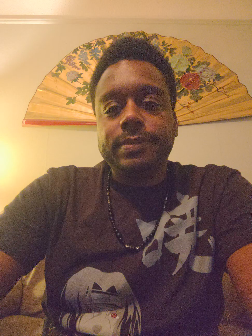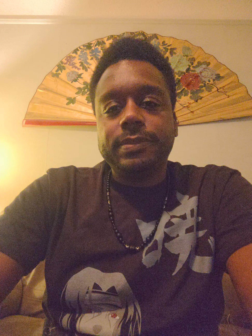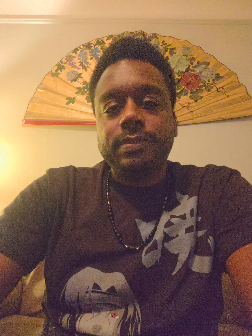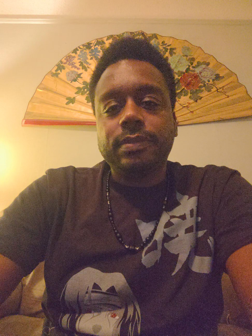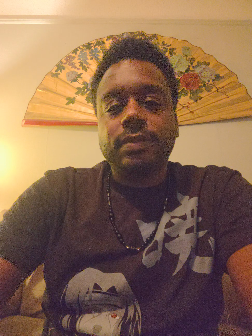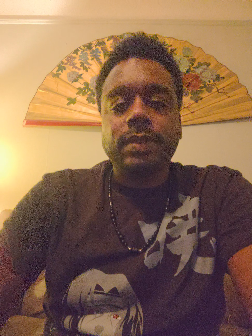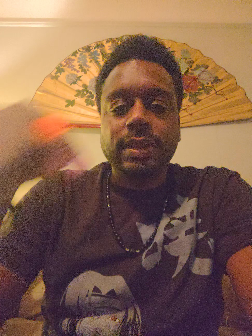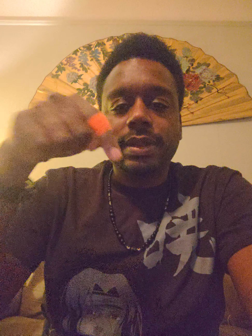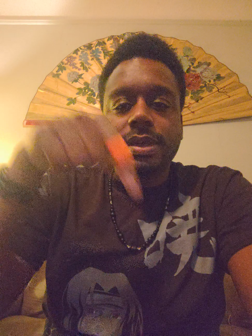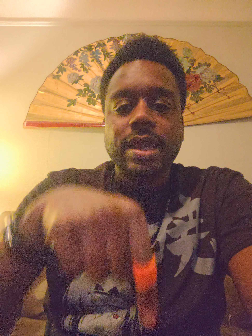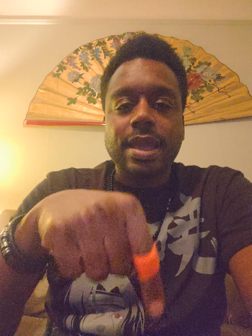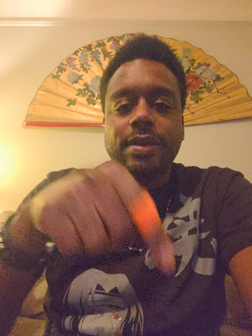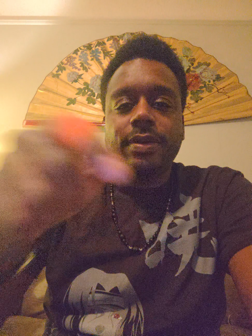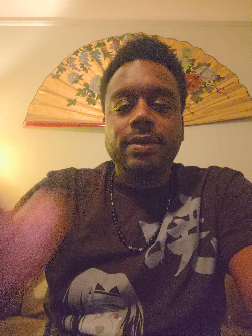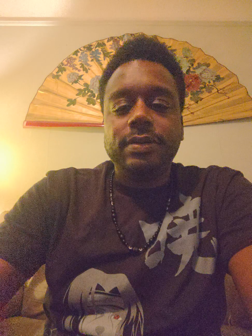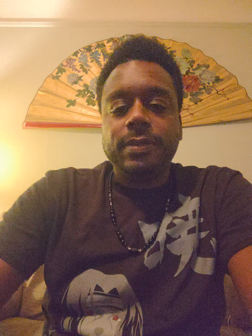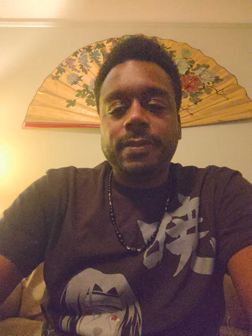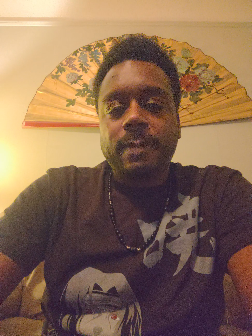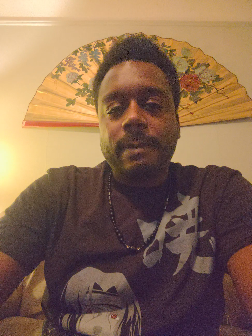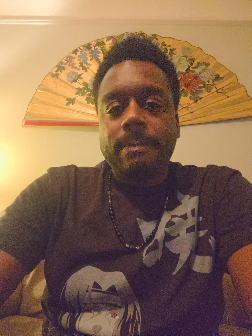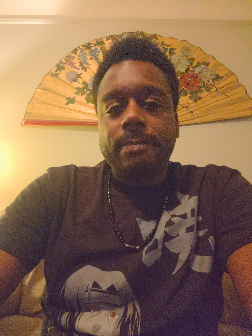down